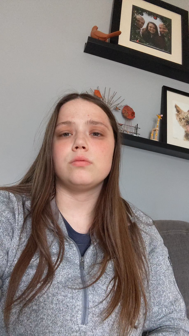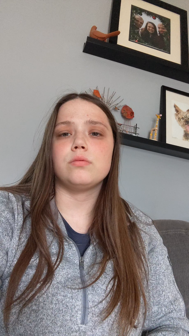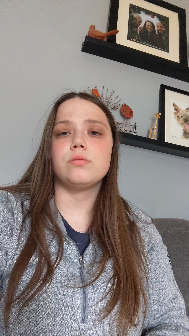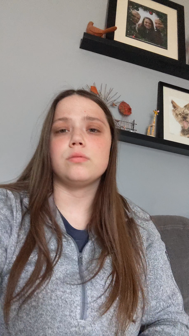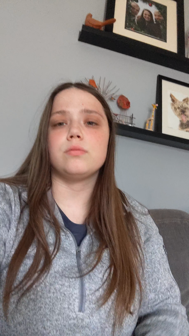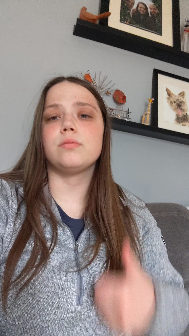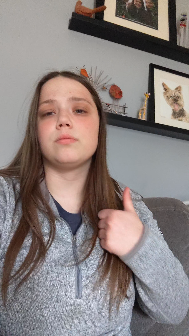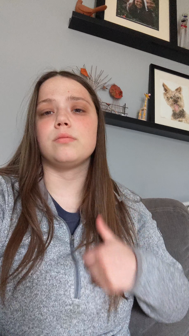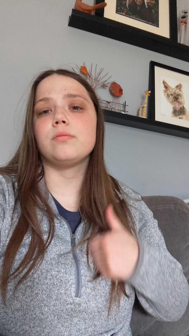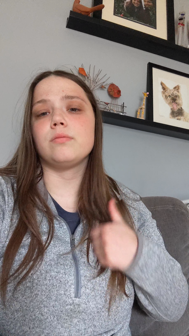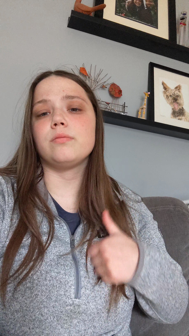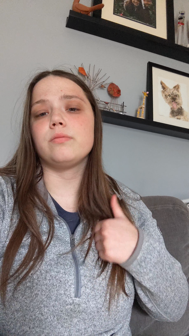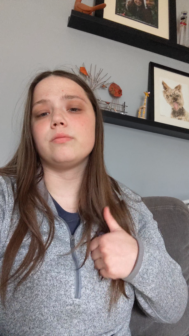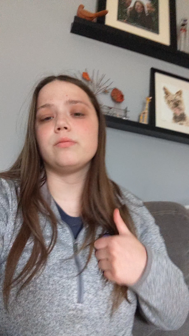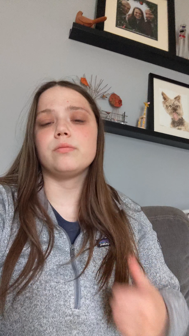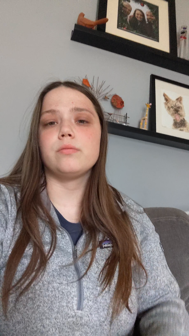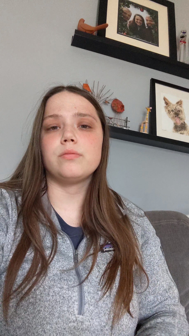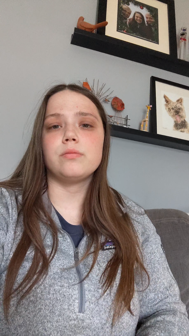bathtub